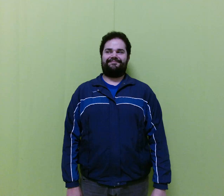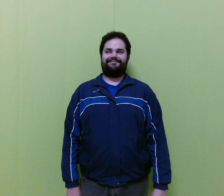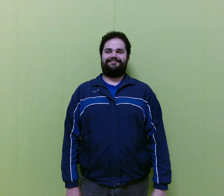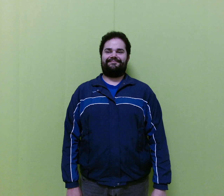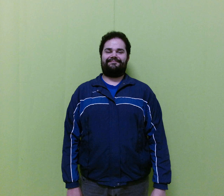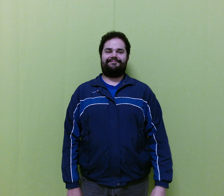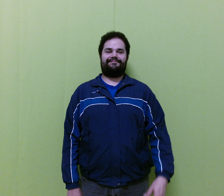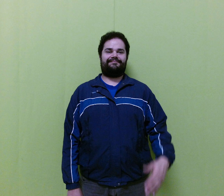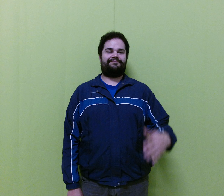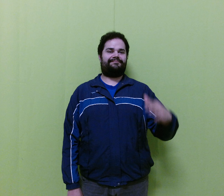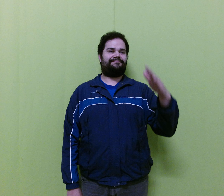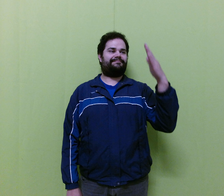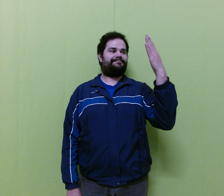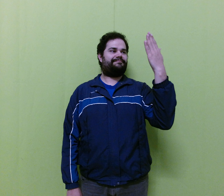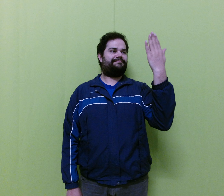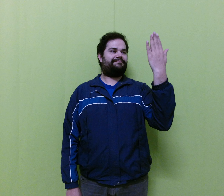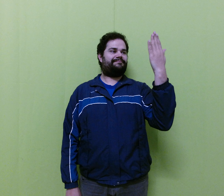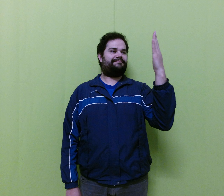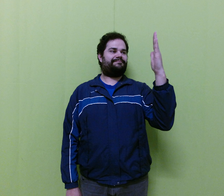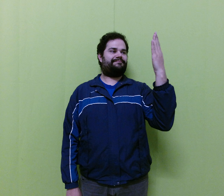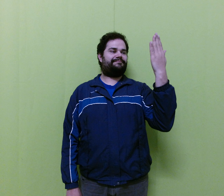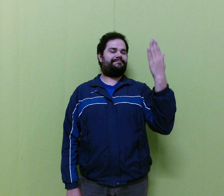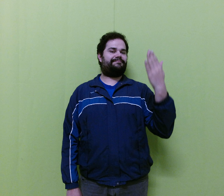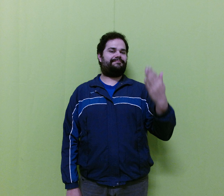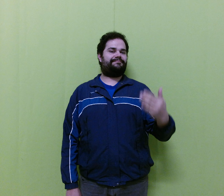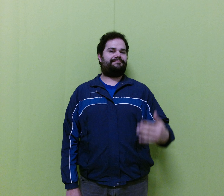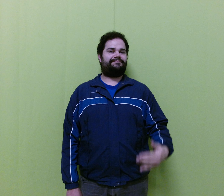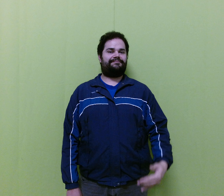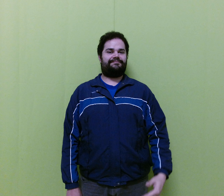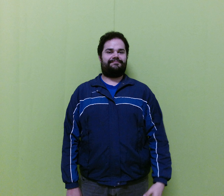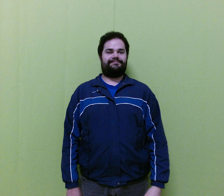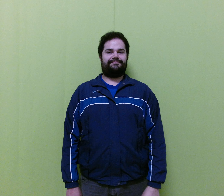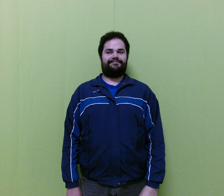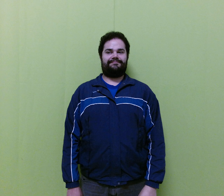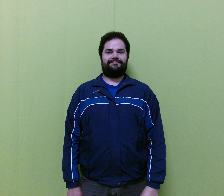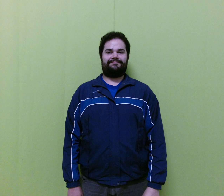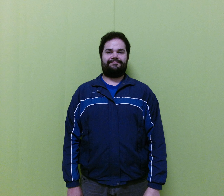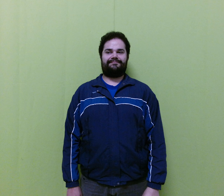espelho